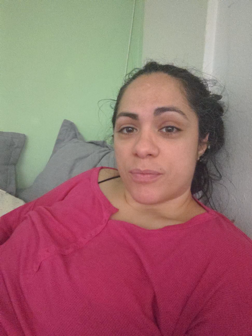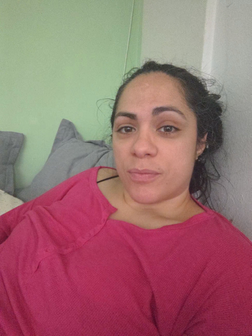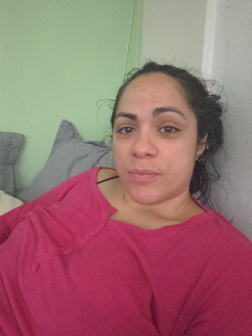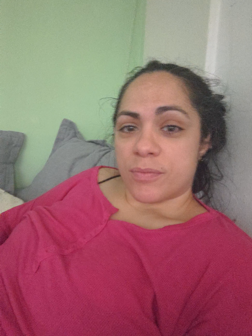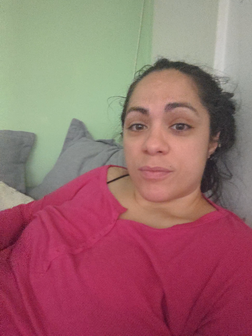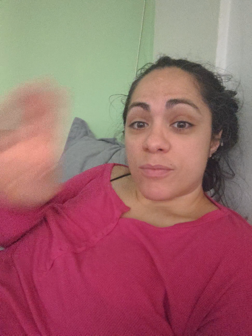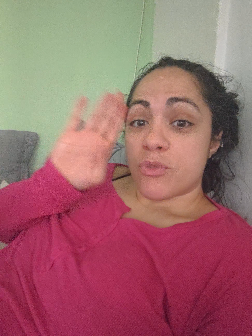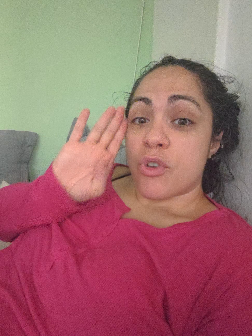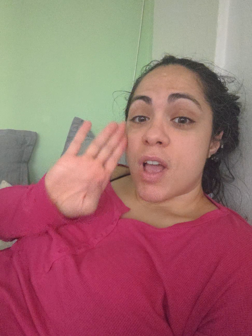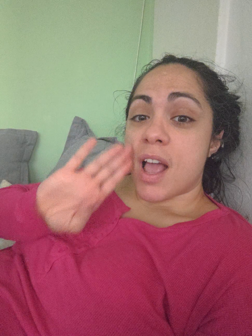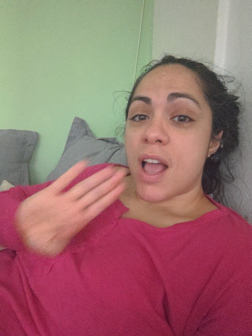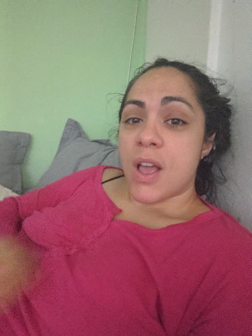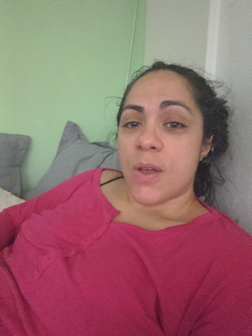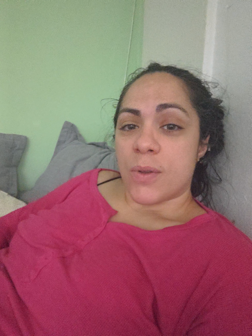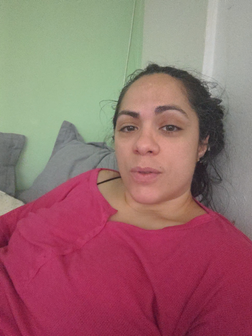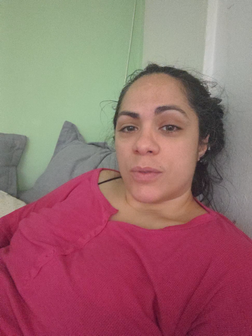brown